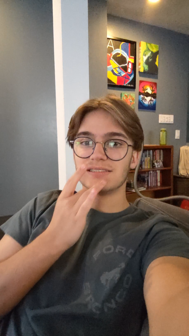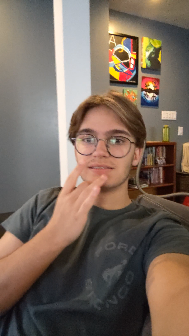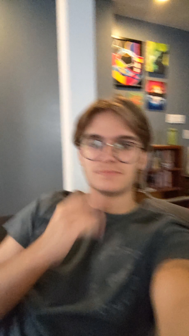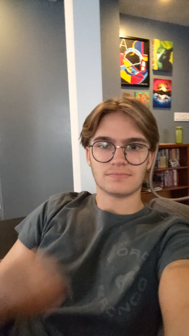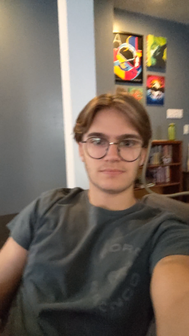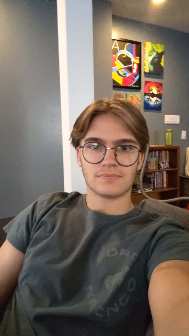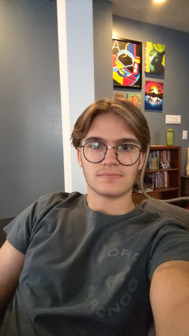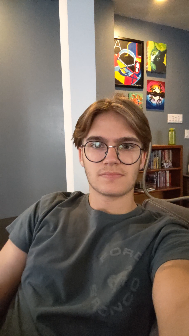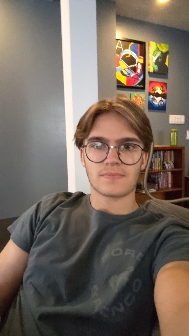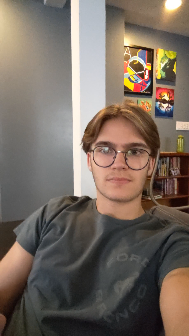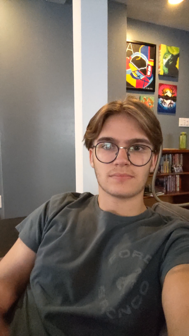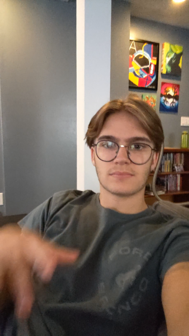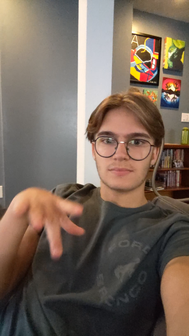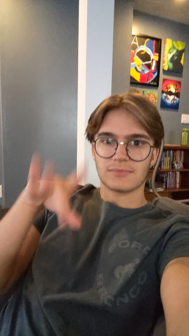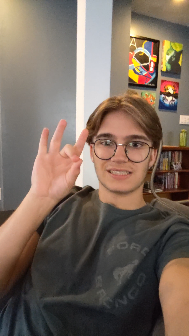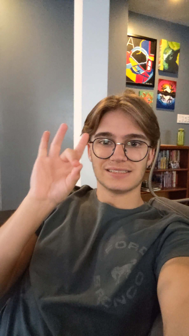pick